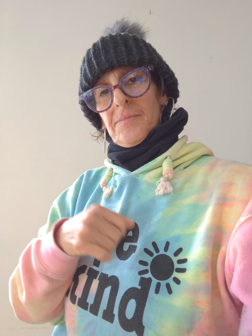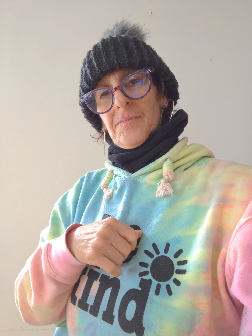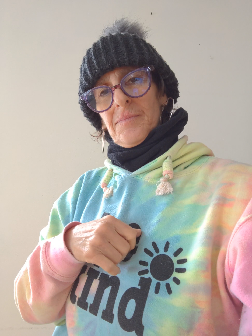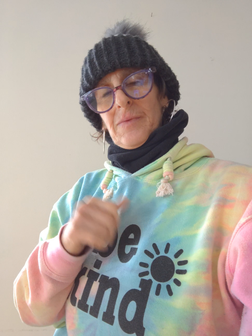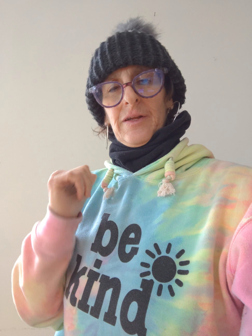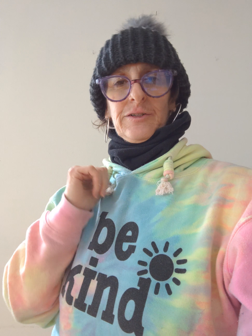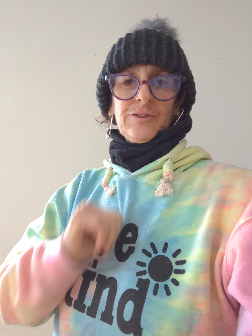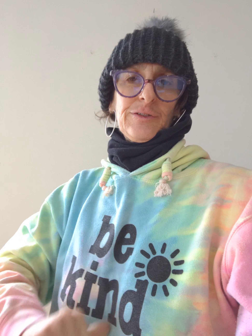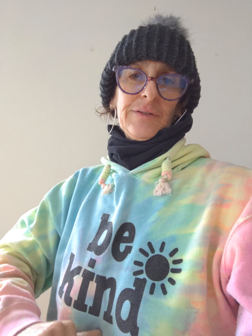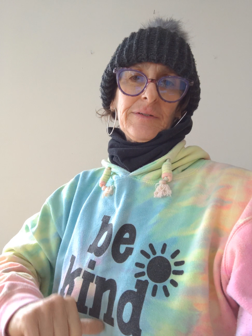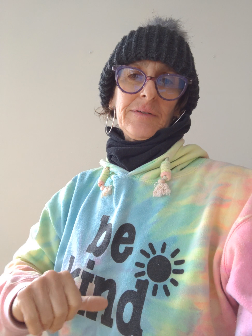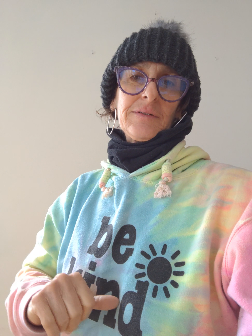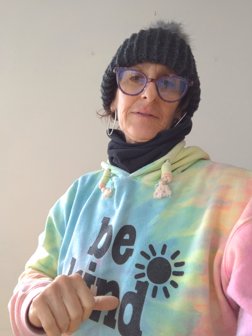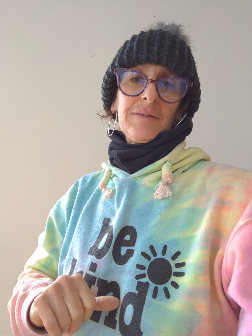jacket